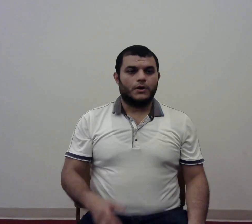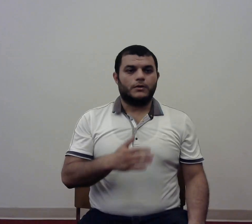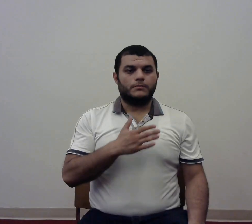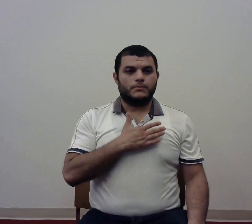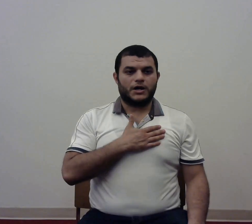mən